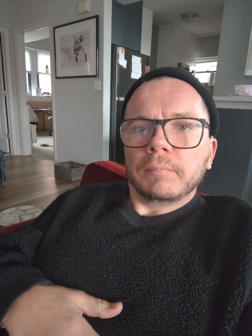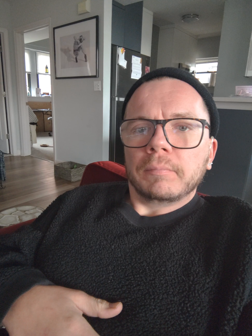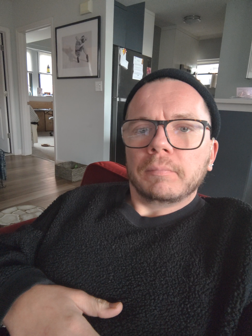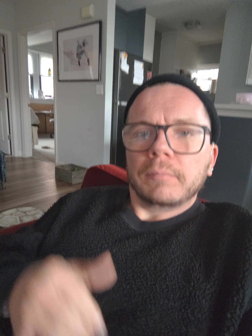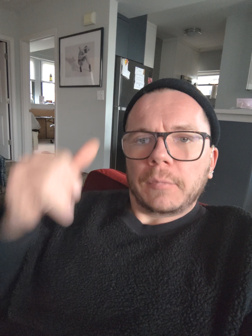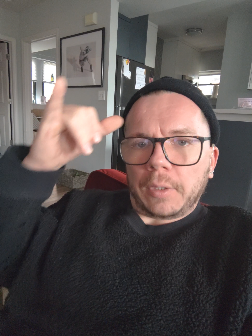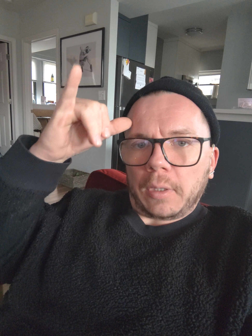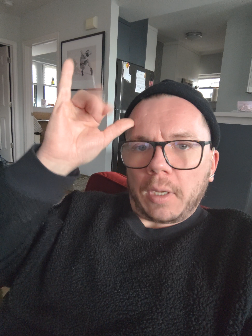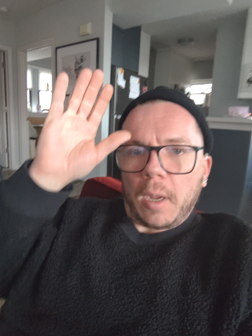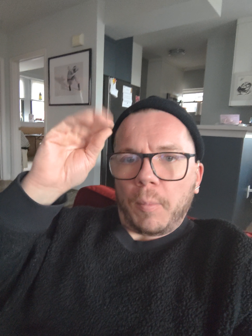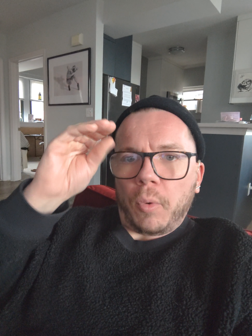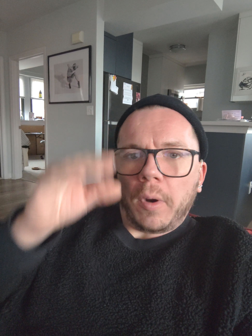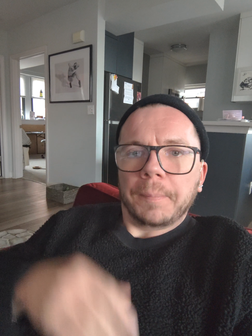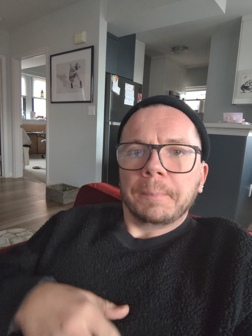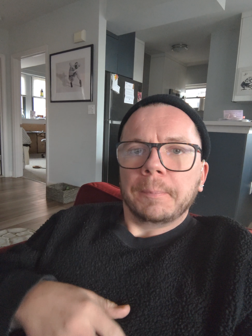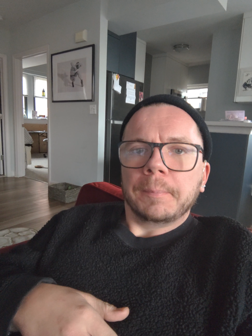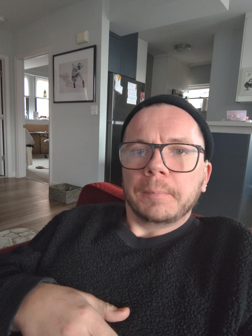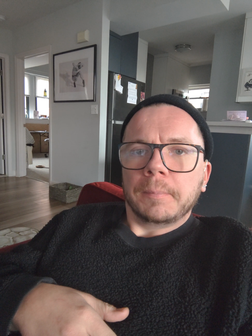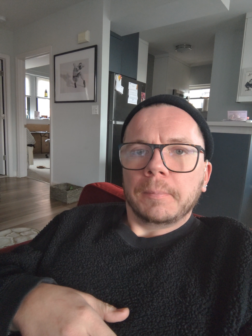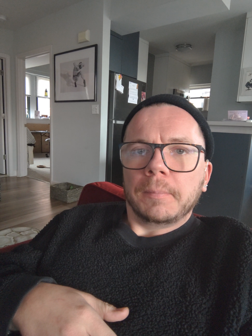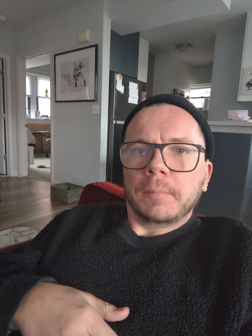cowboy